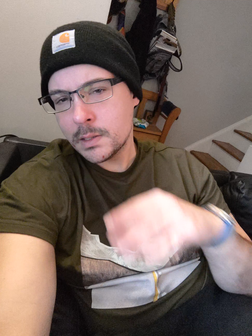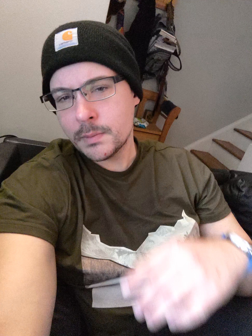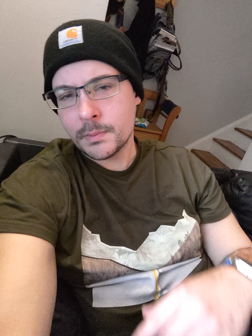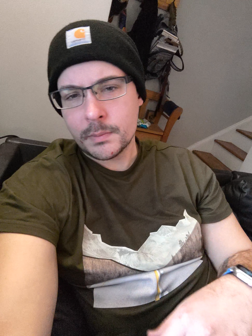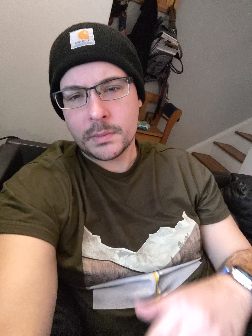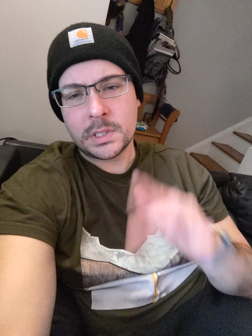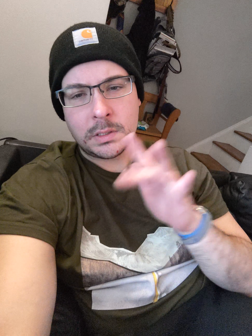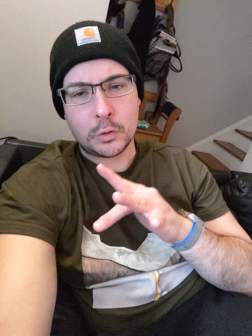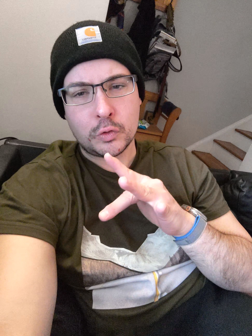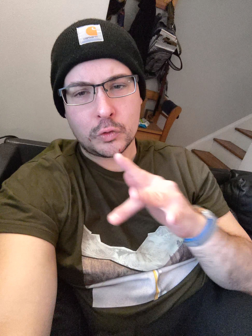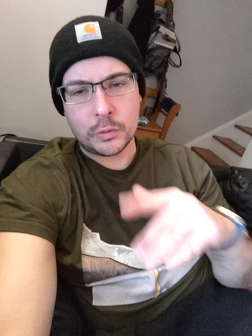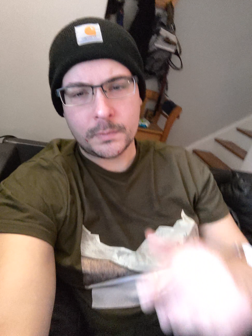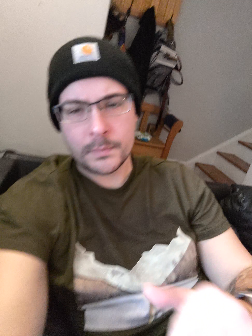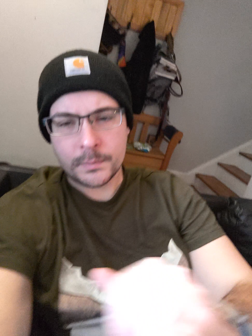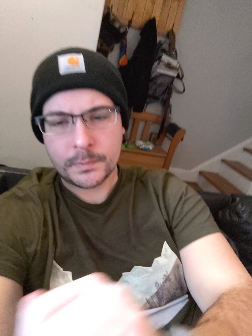touch